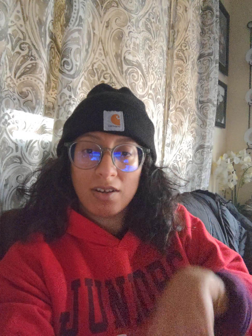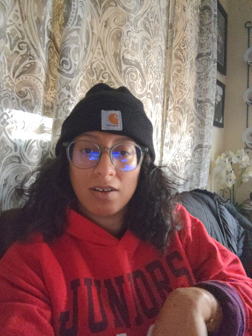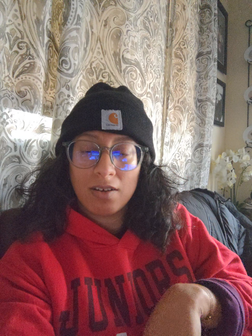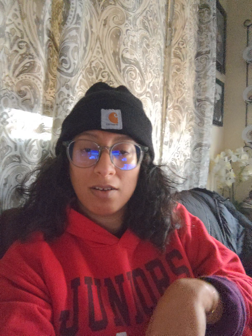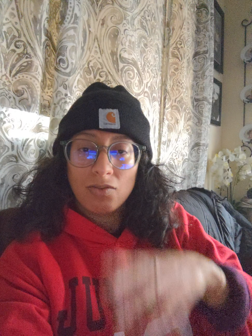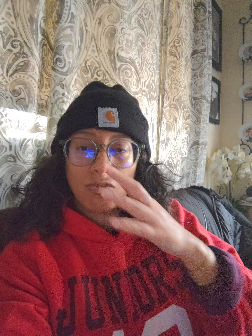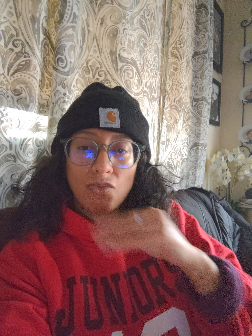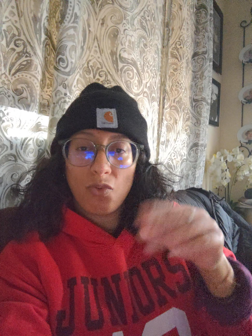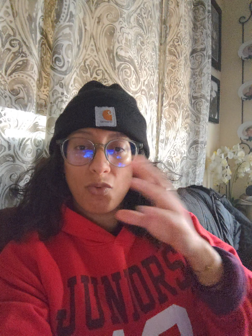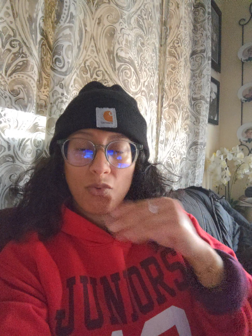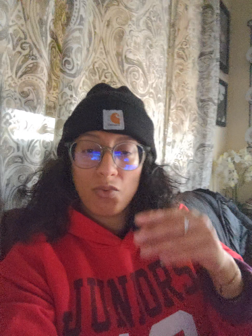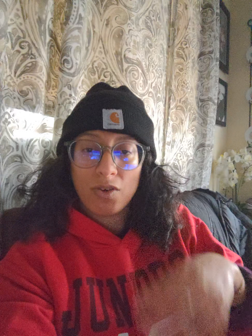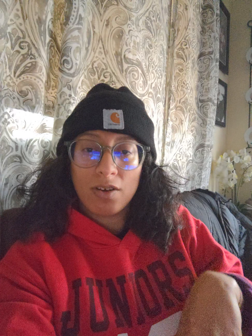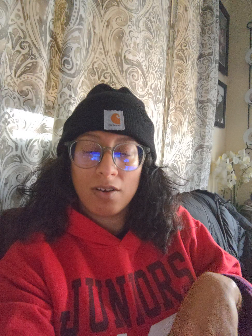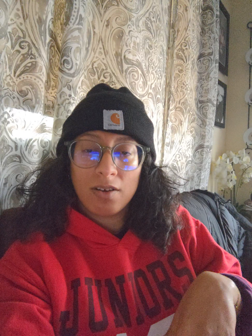story